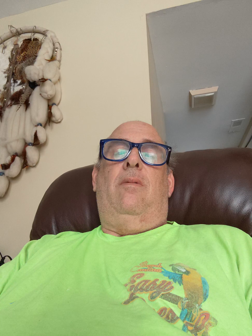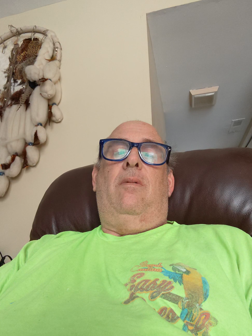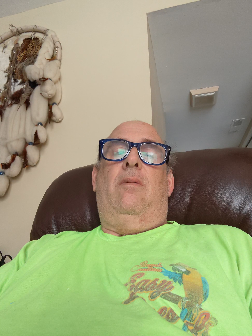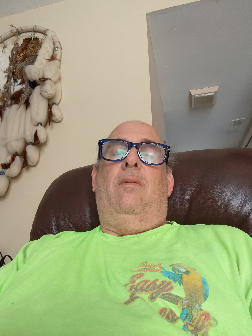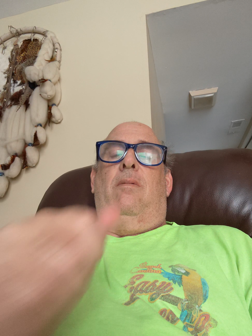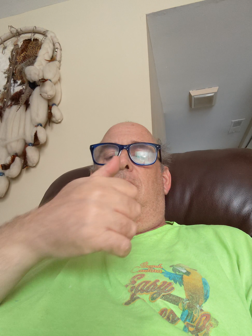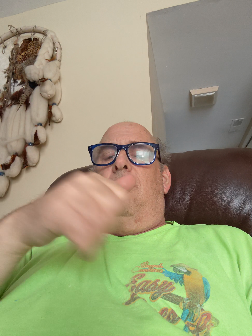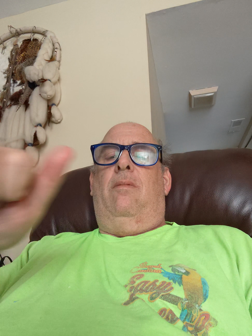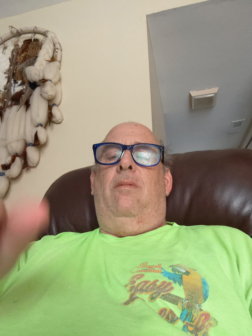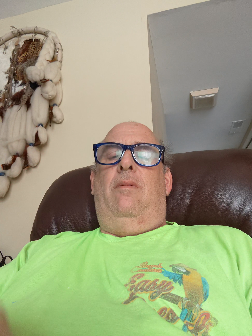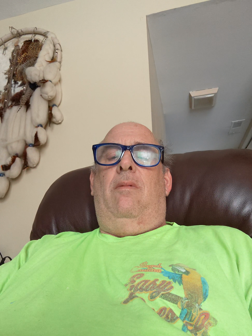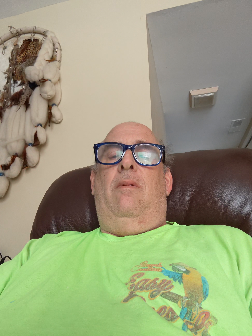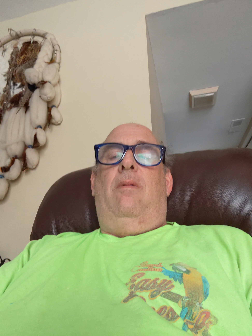any